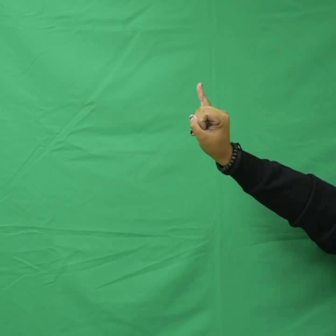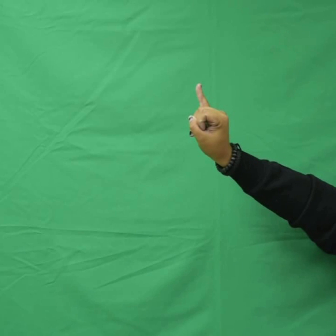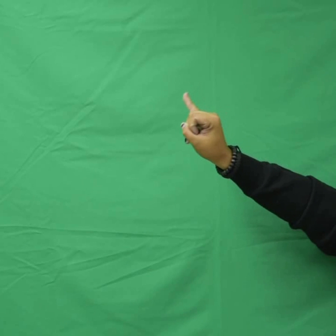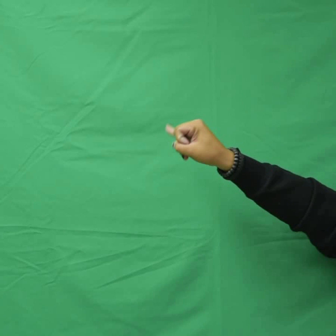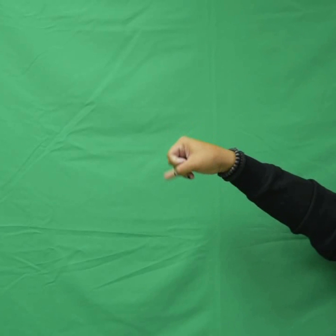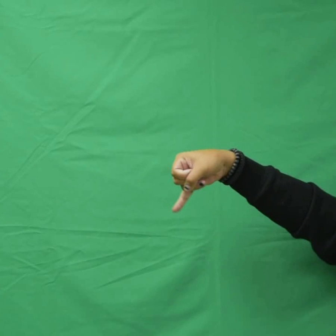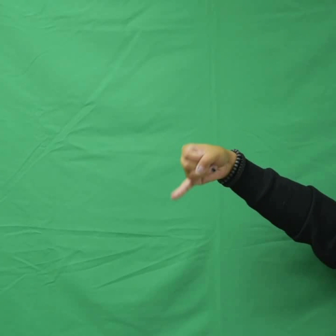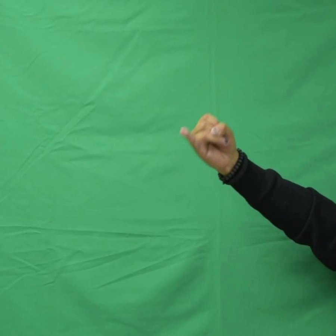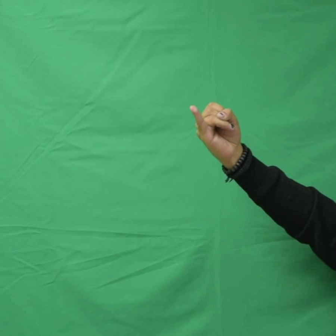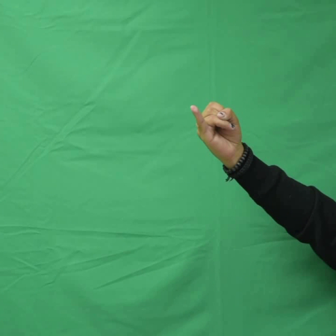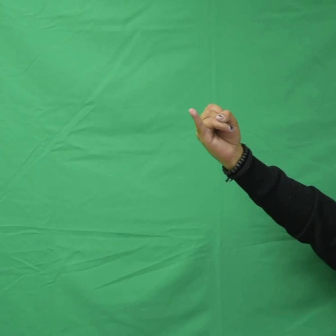J